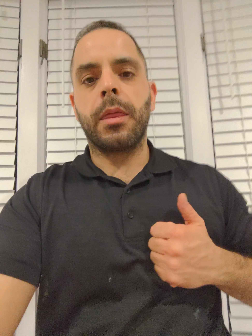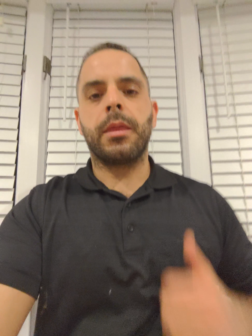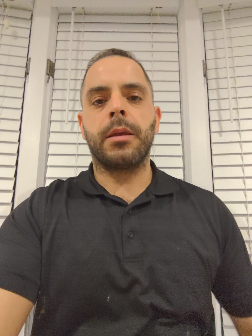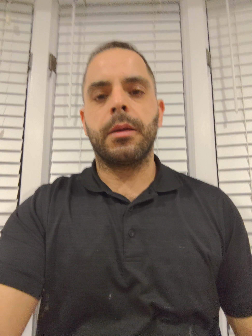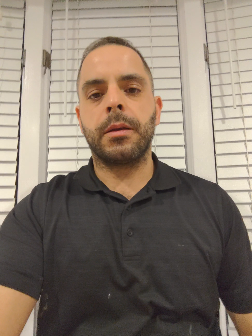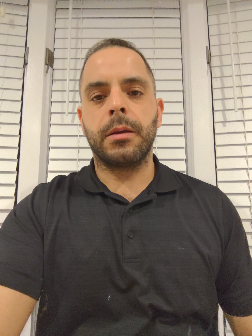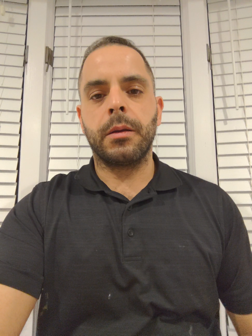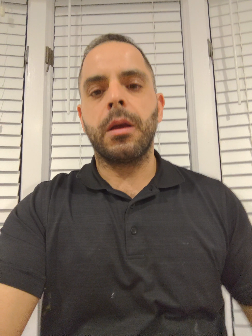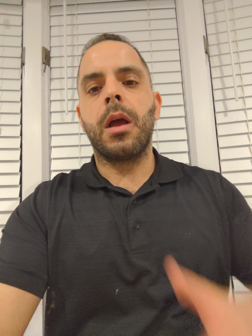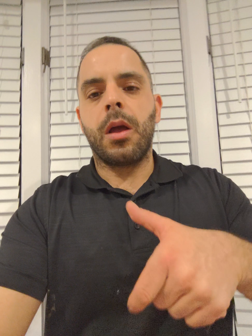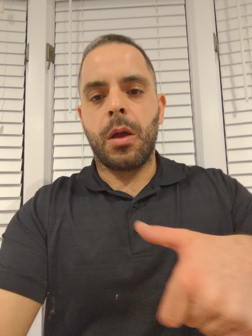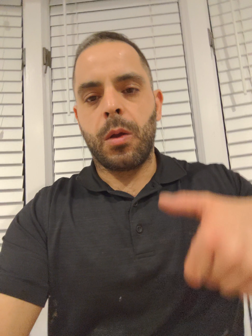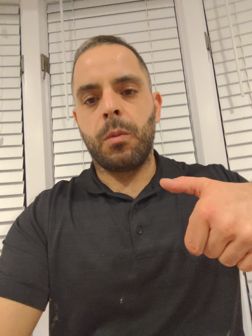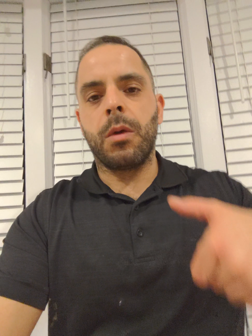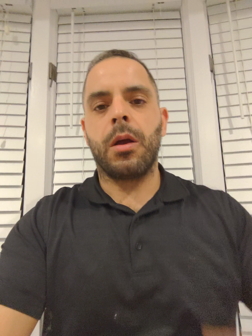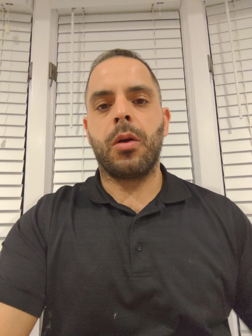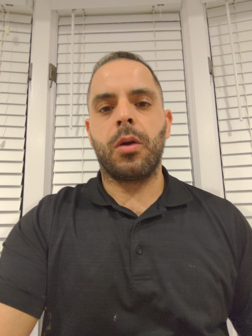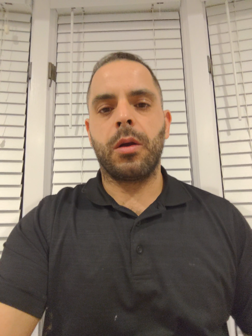underwear